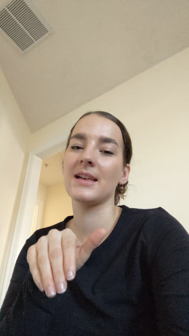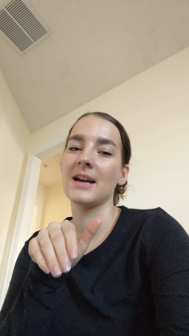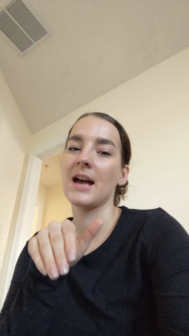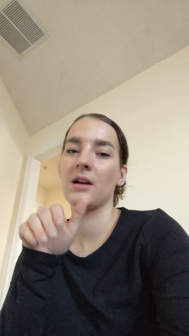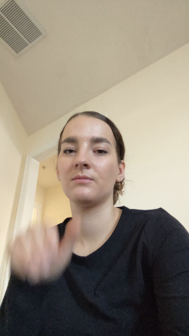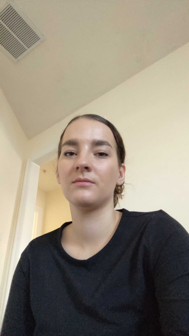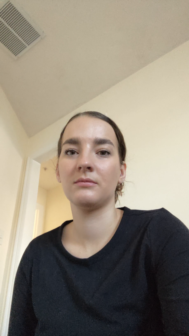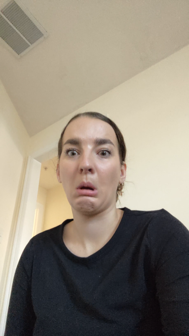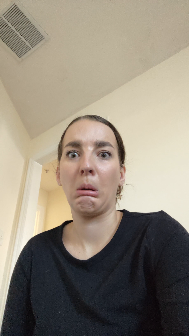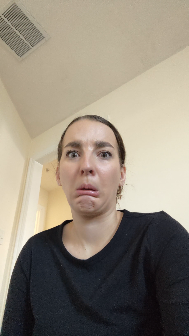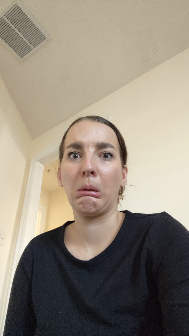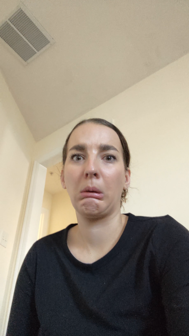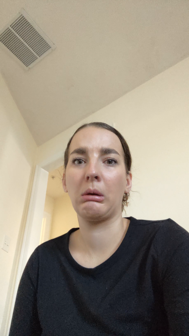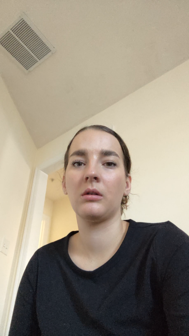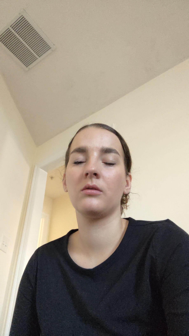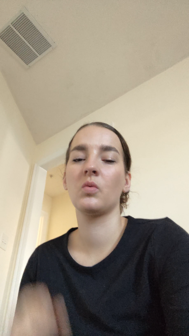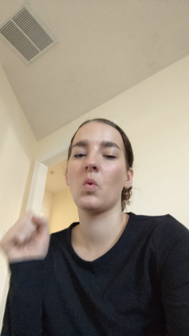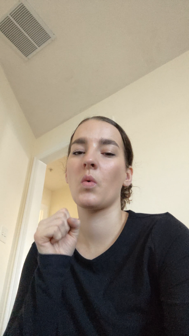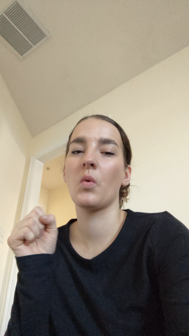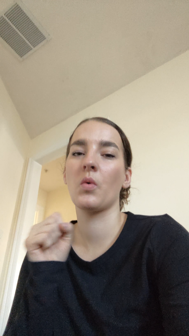cold